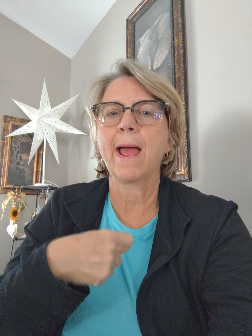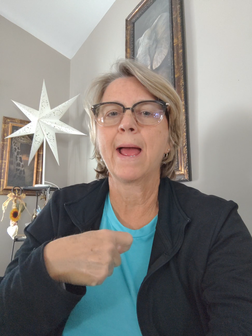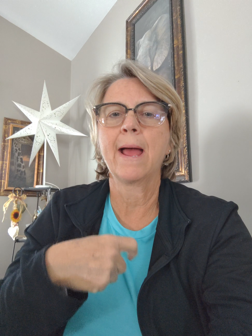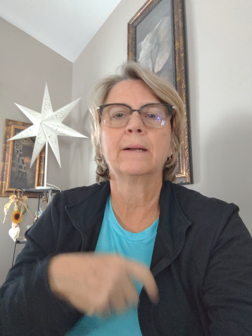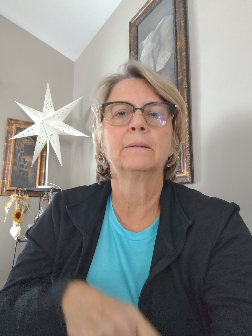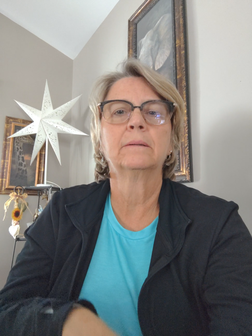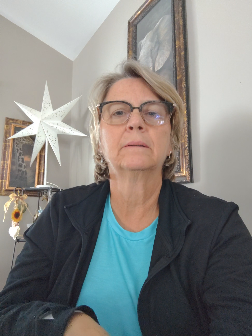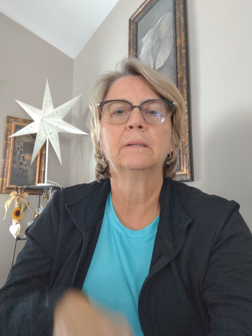red